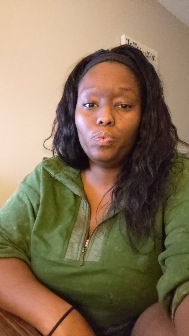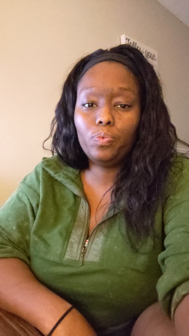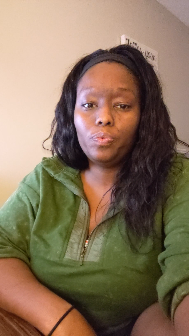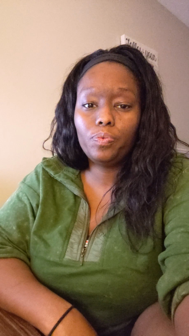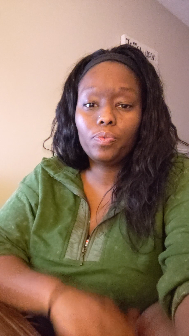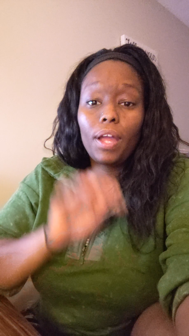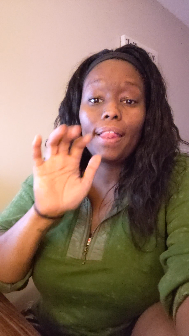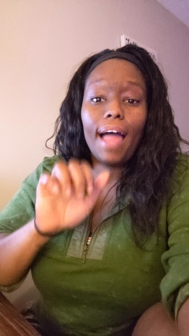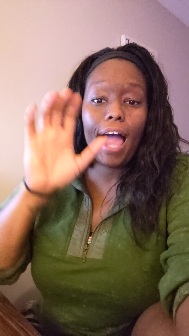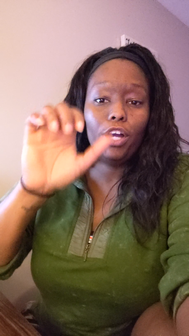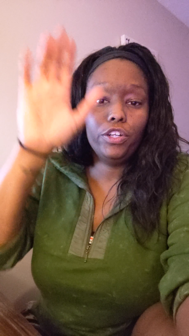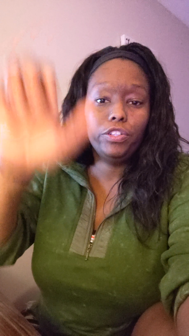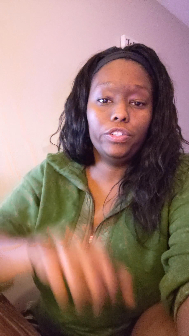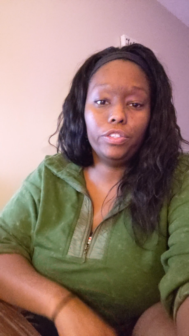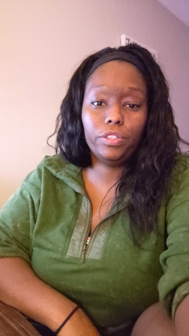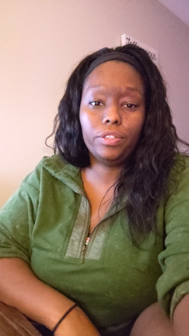ladder